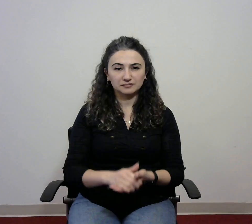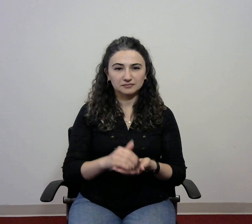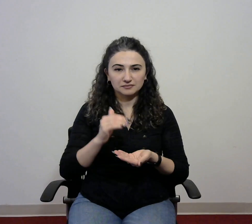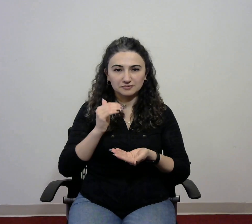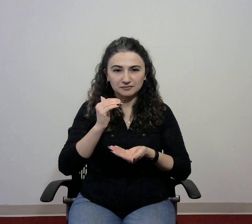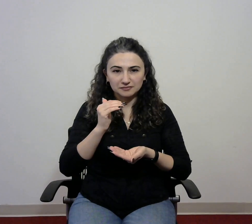balaca